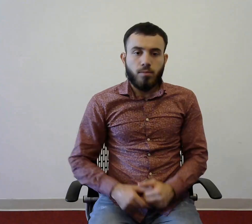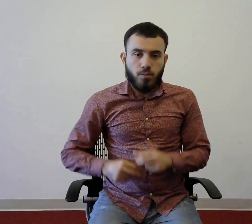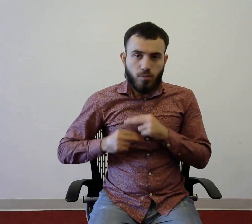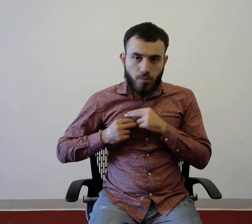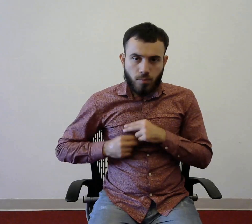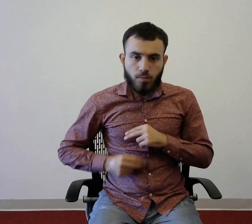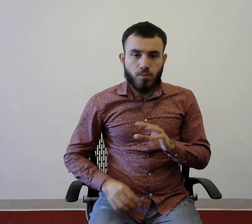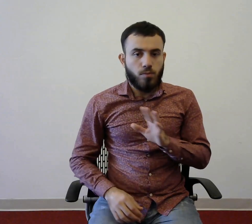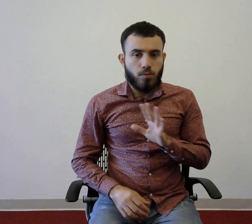zəhmət olmasa